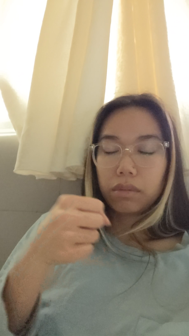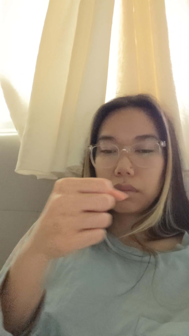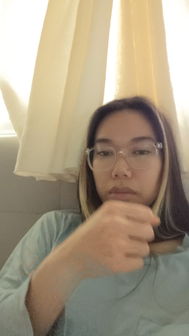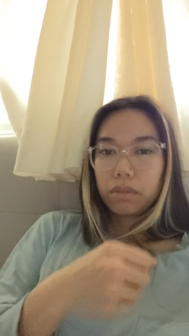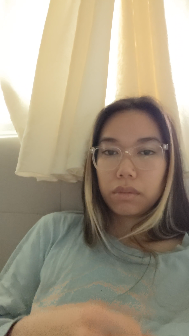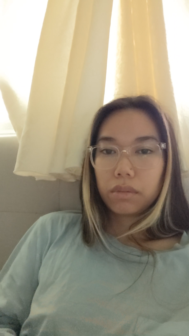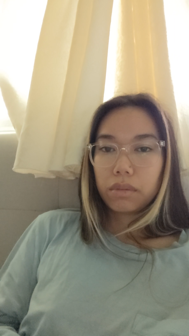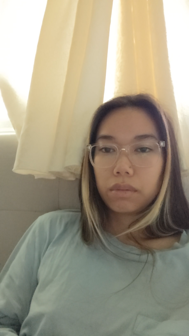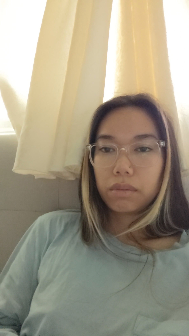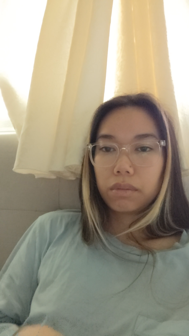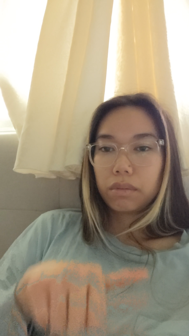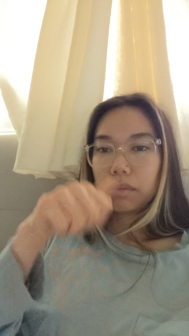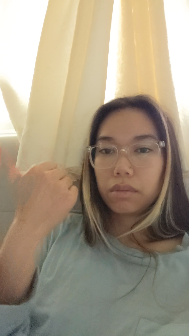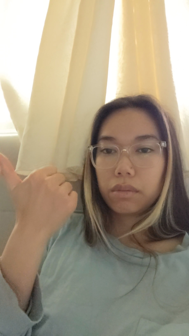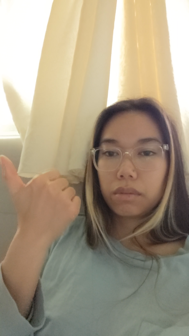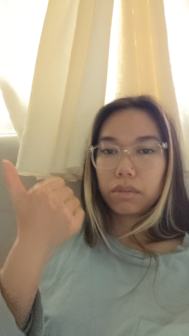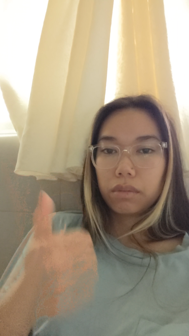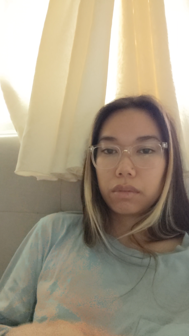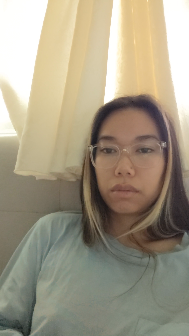other